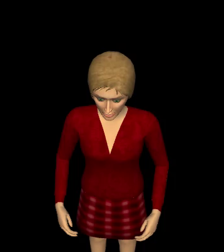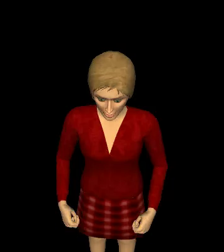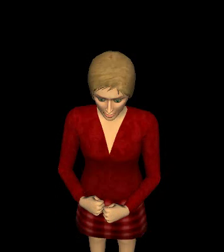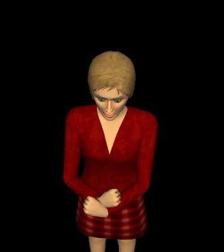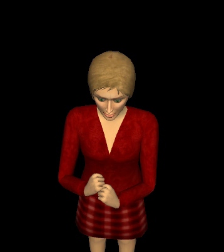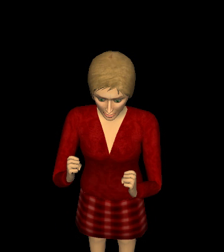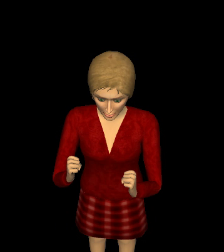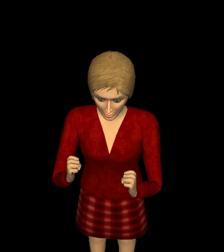قنبلة